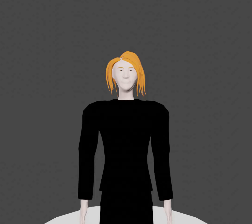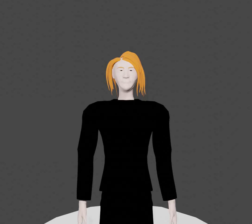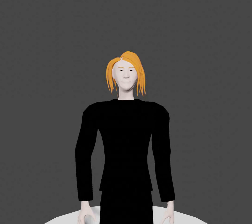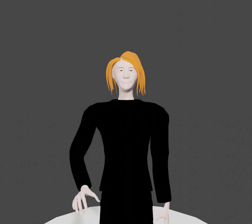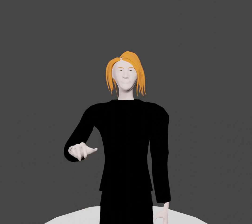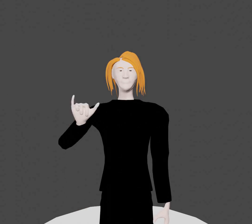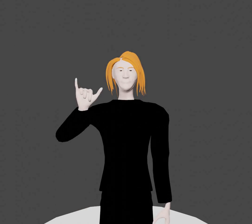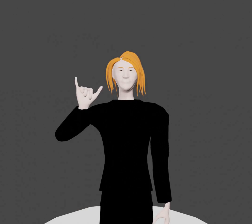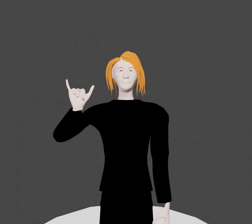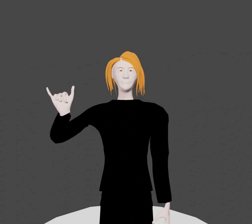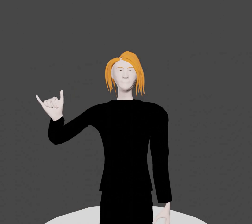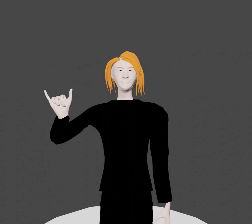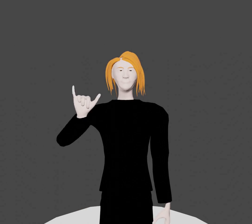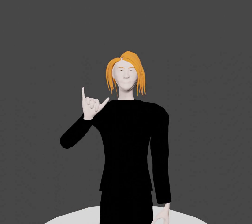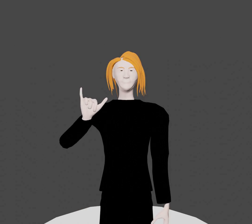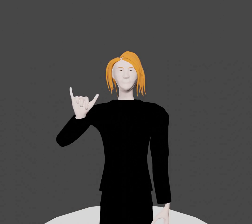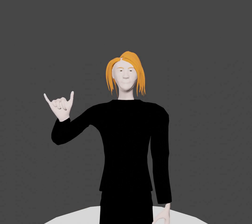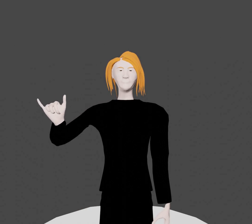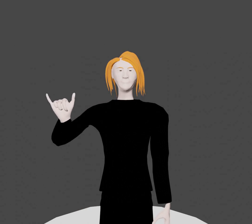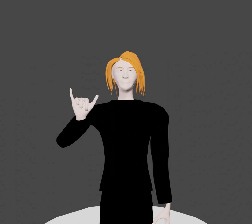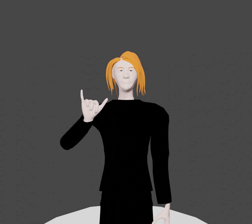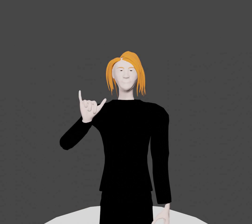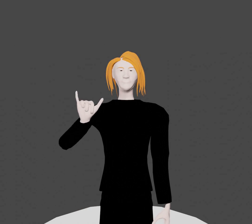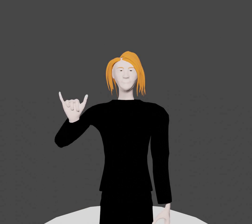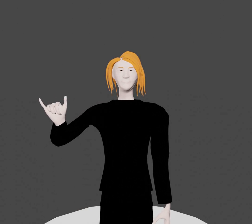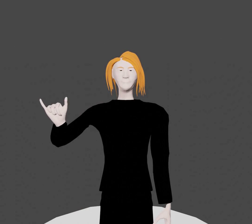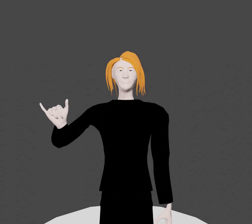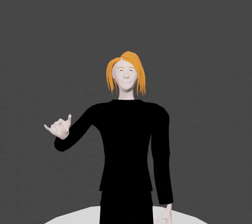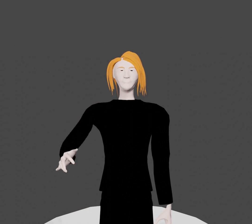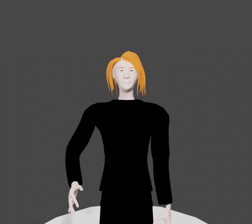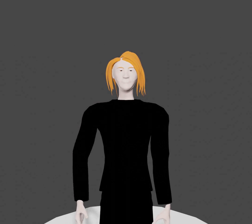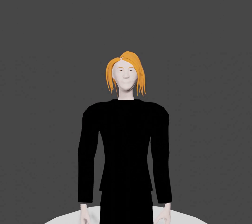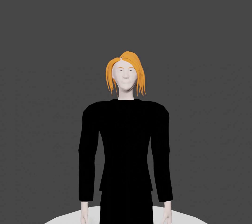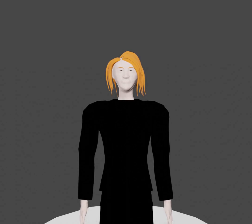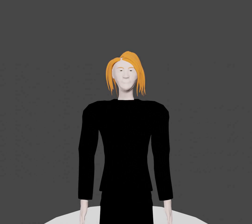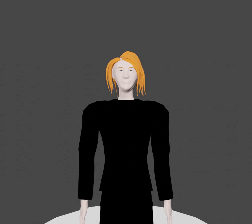As Well